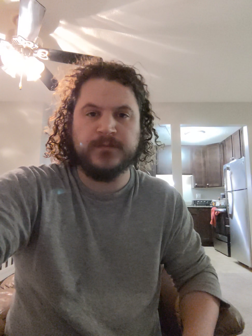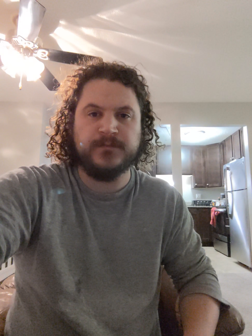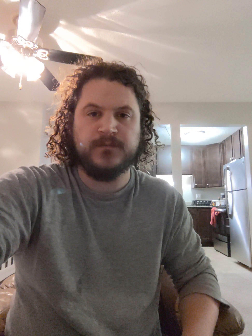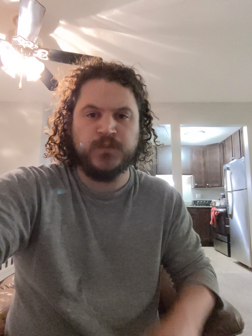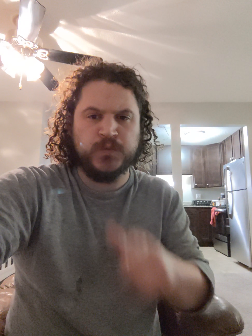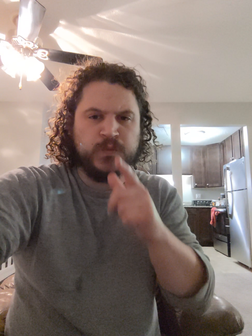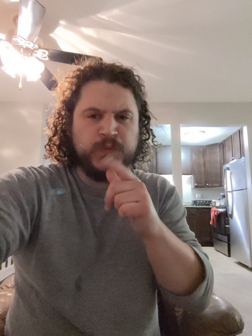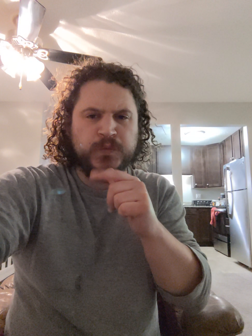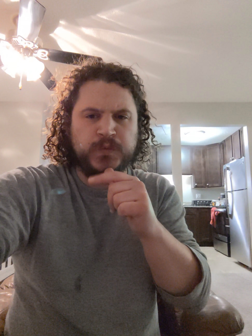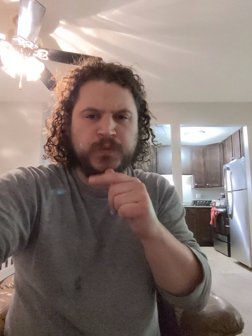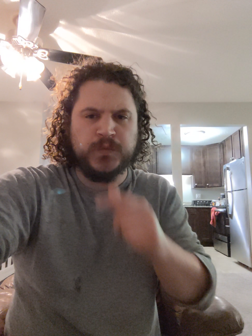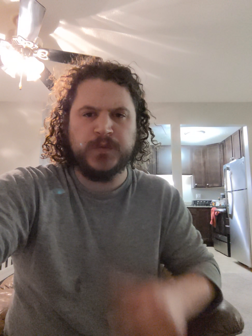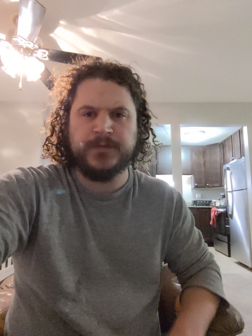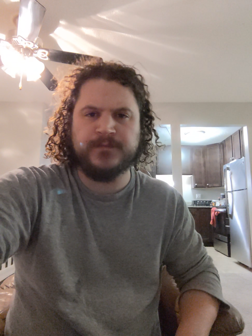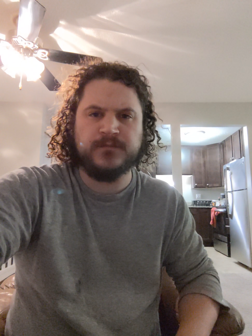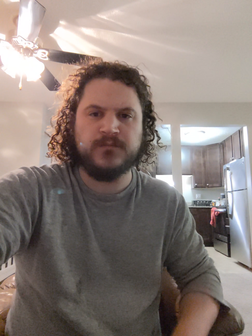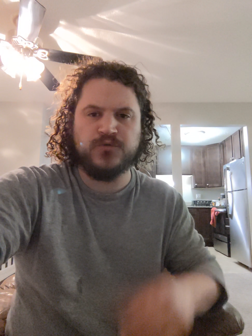who